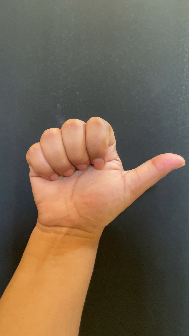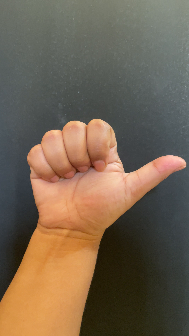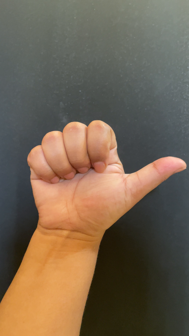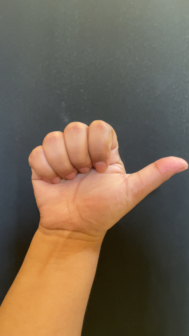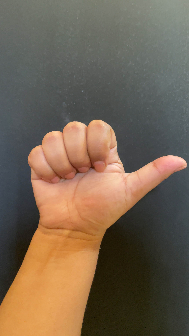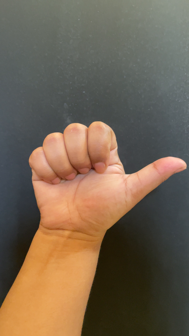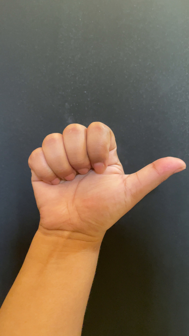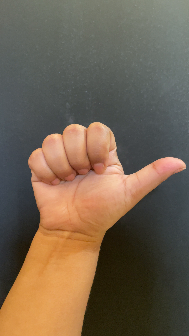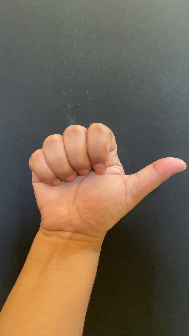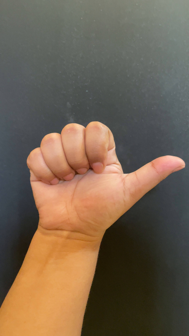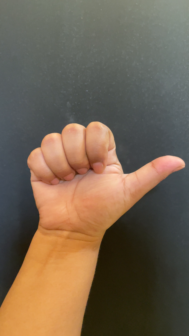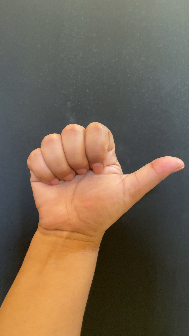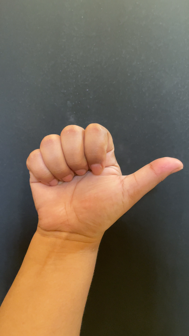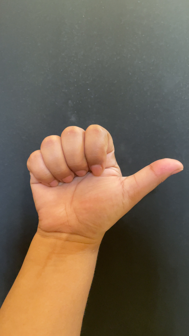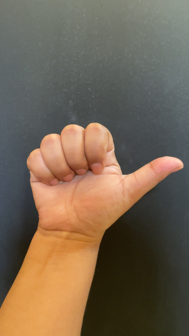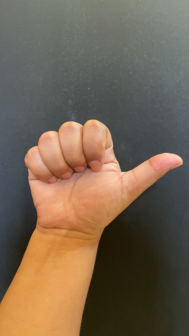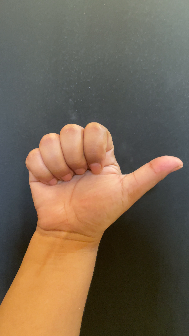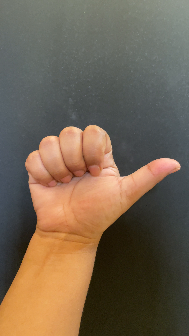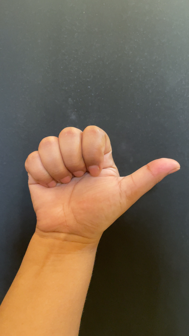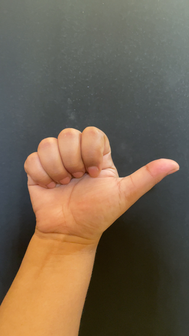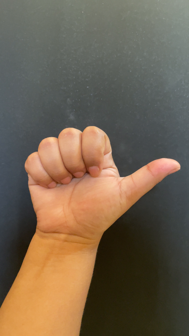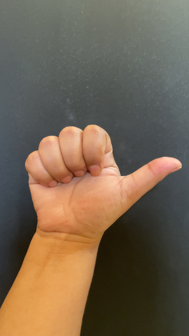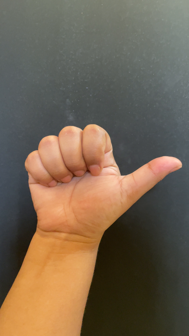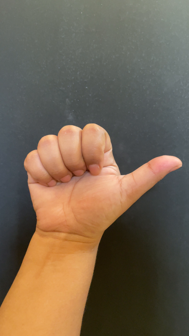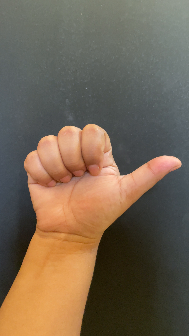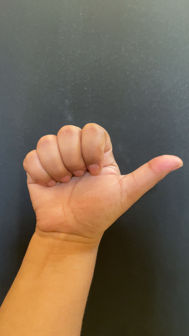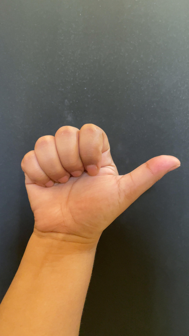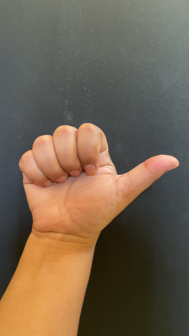ज